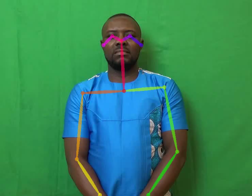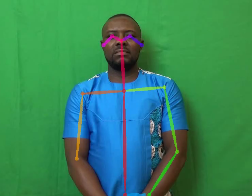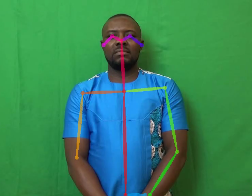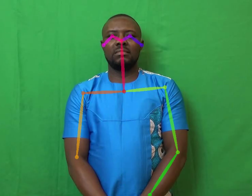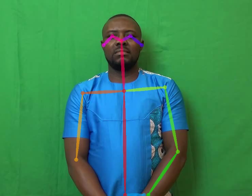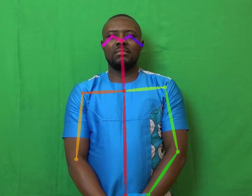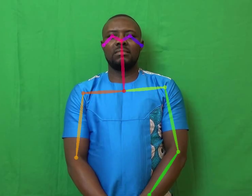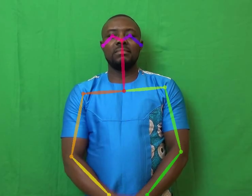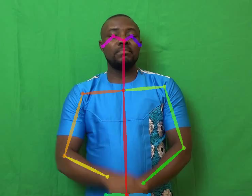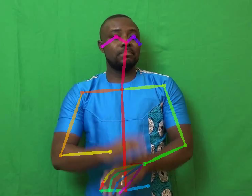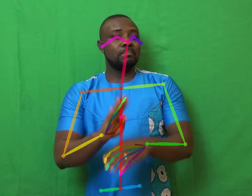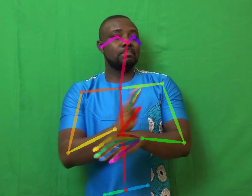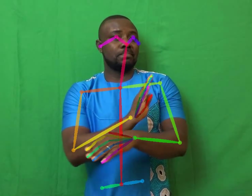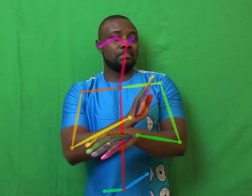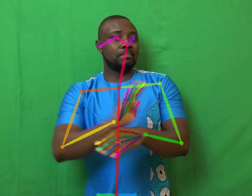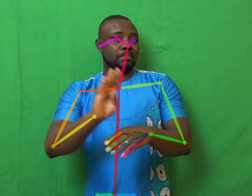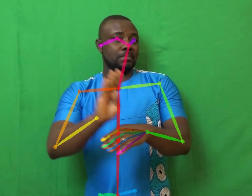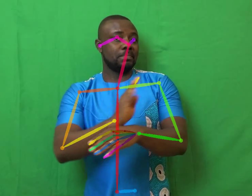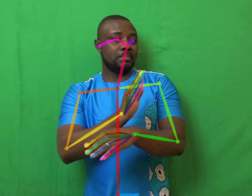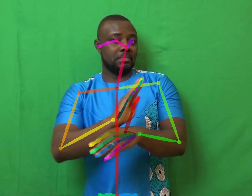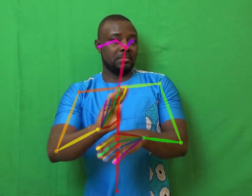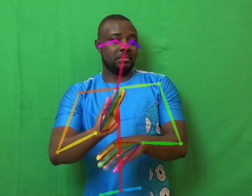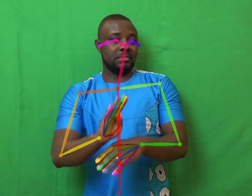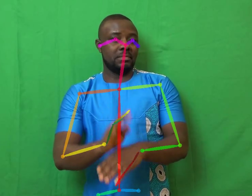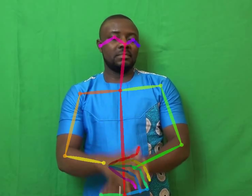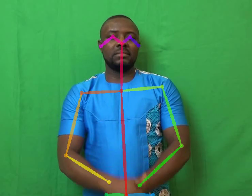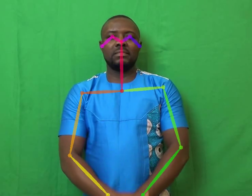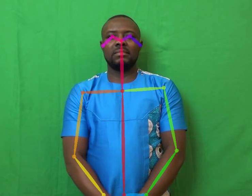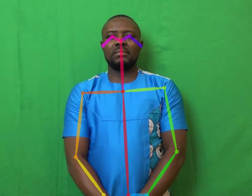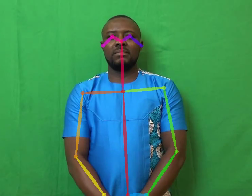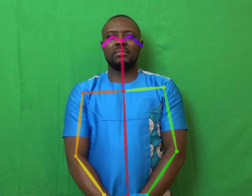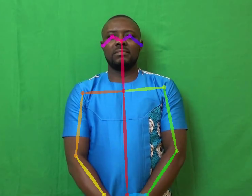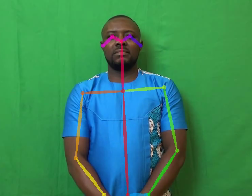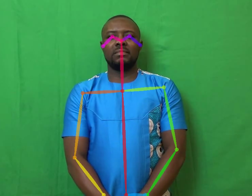business